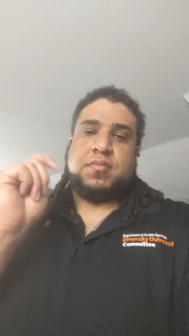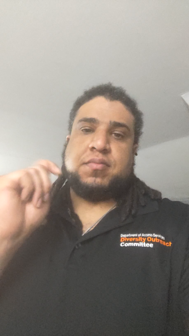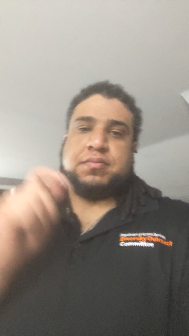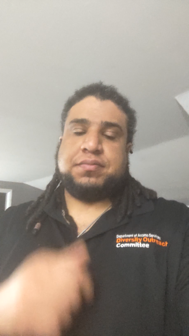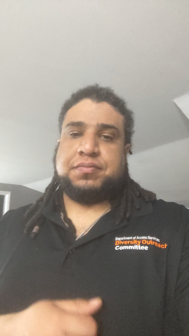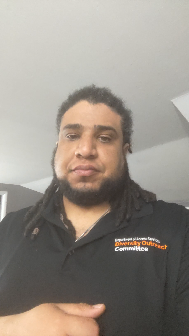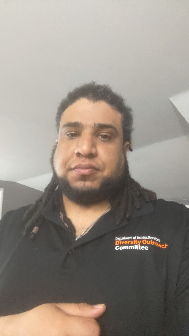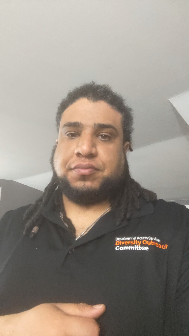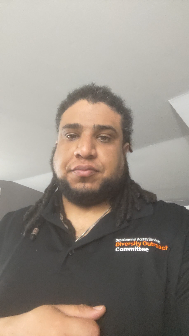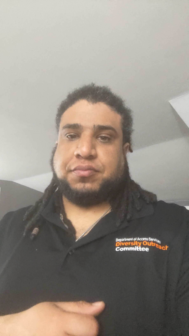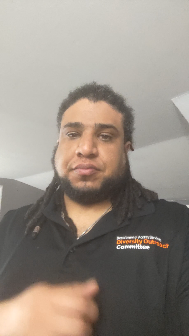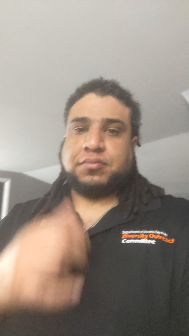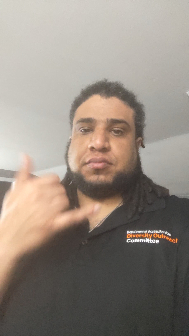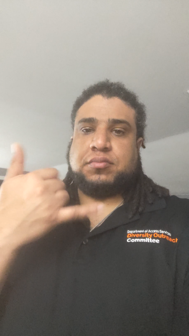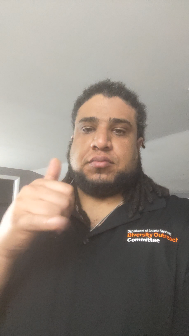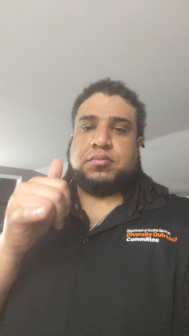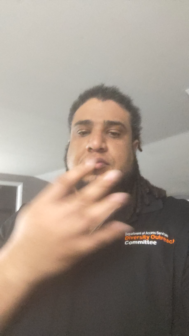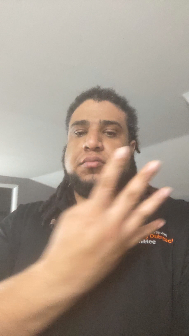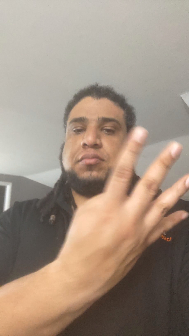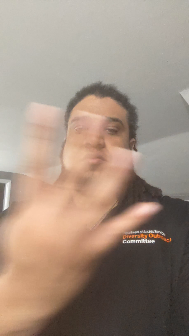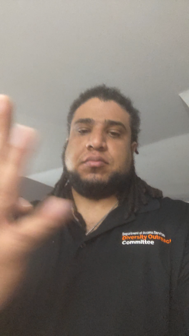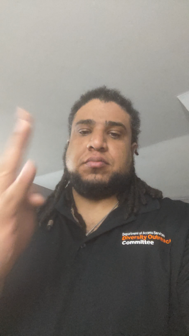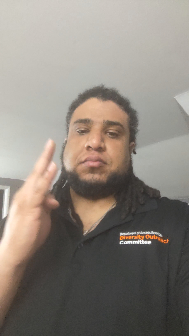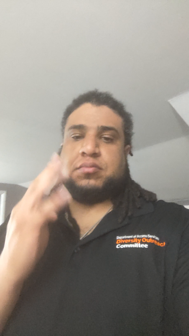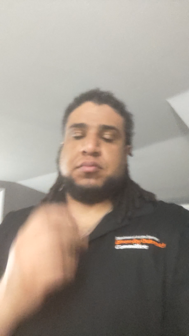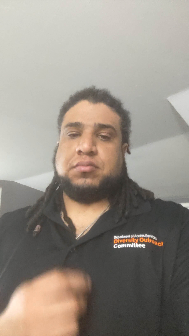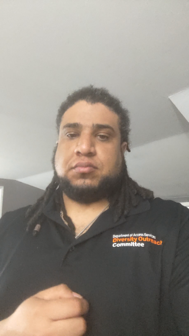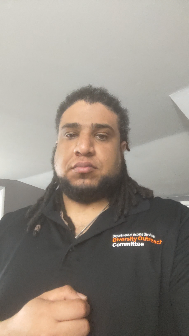playpen